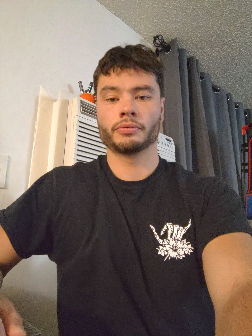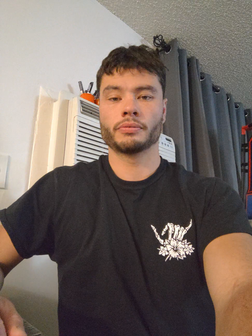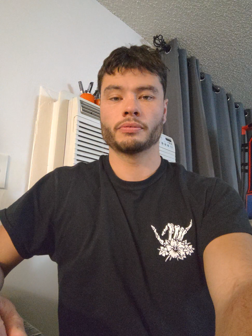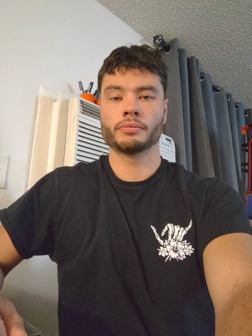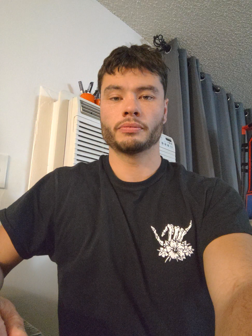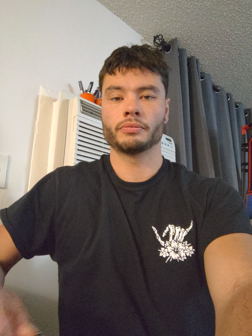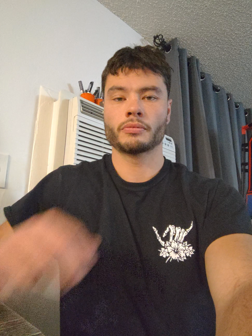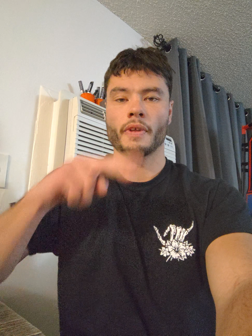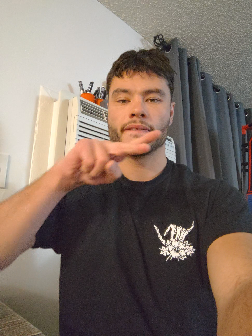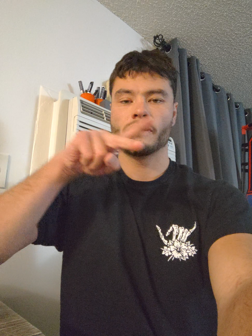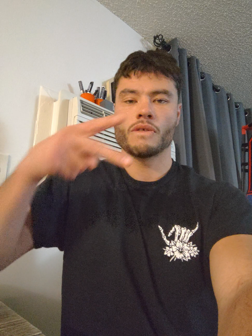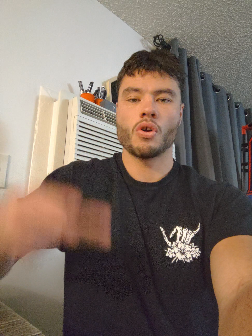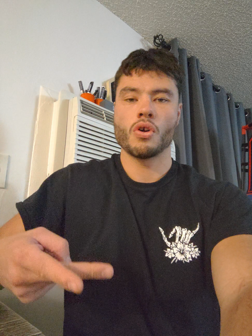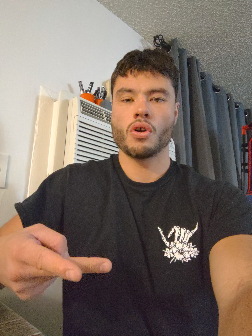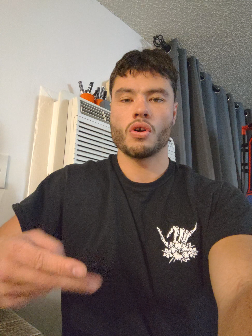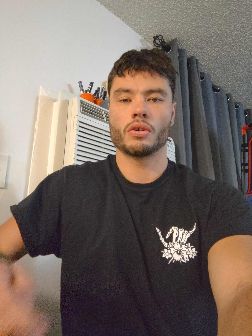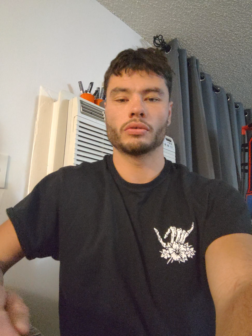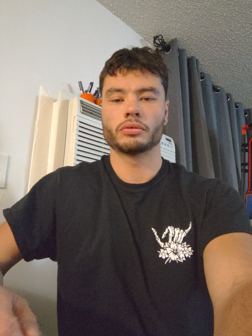fall